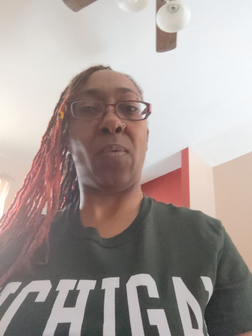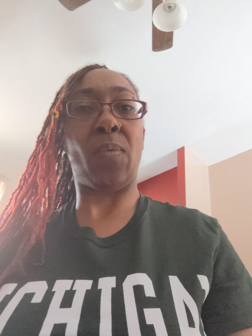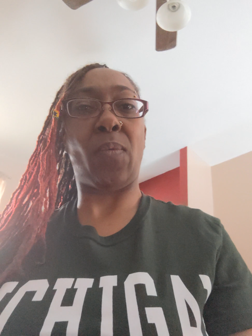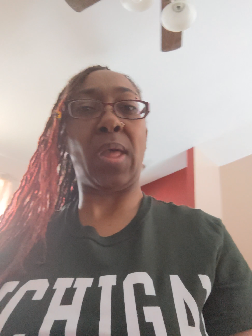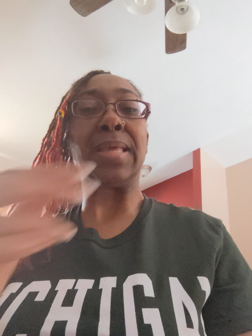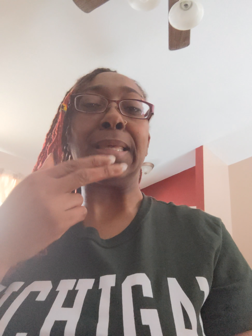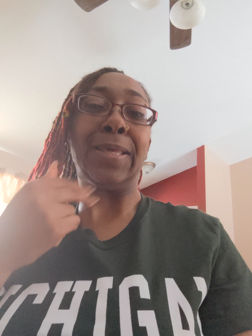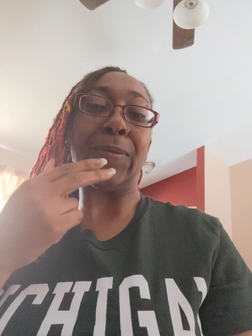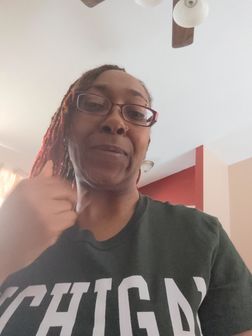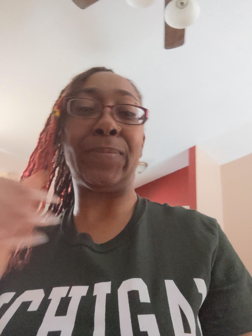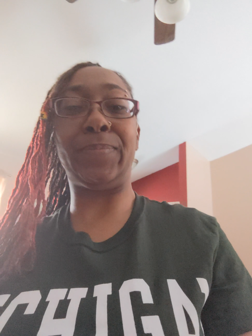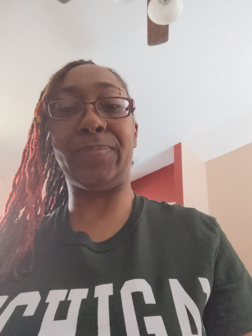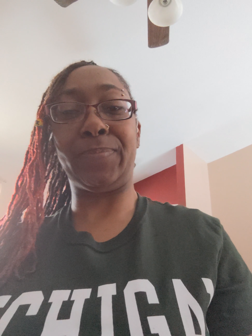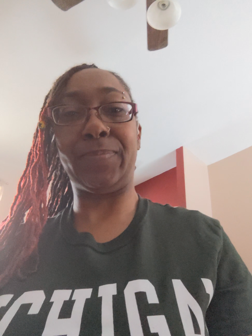cute